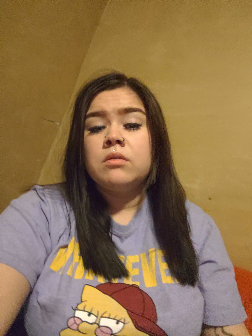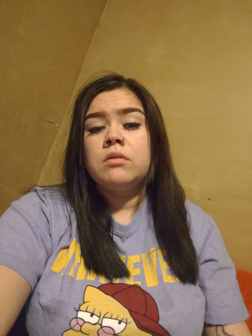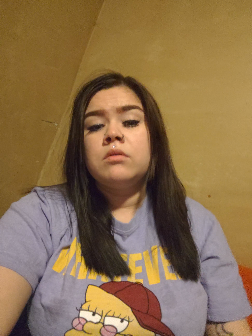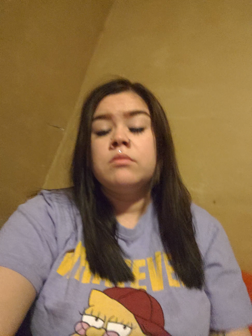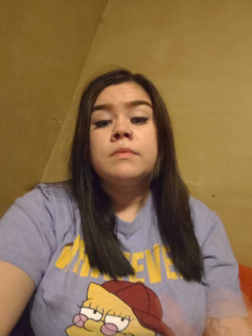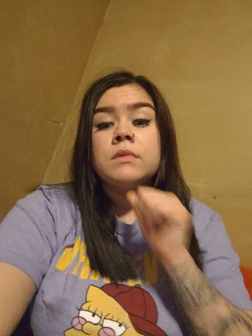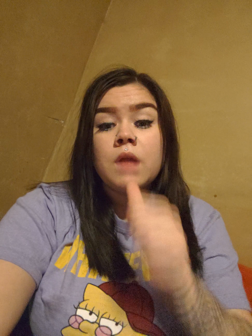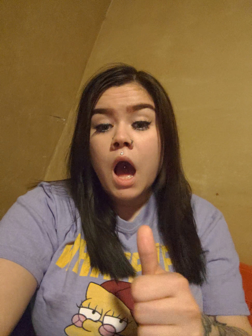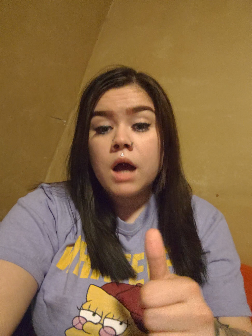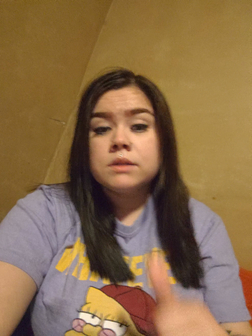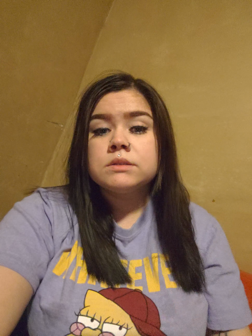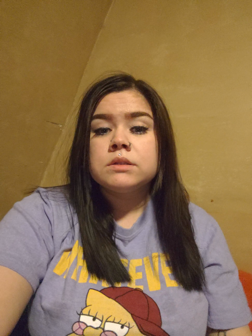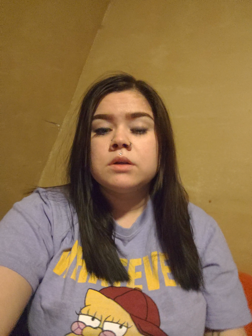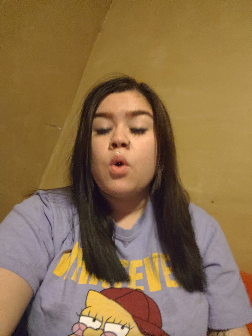not